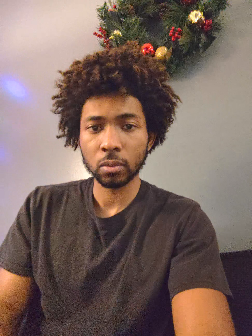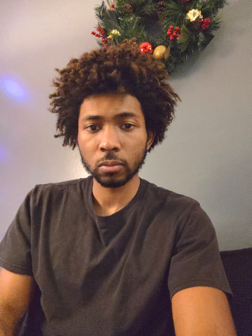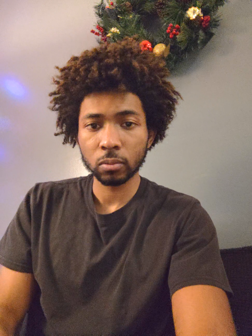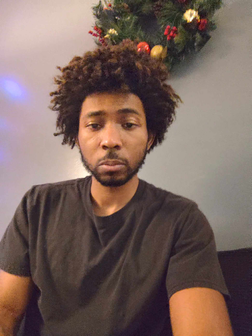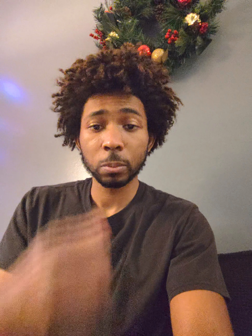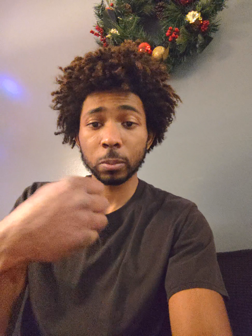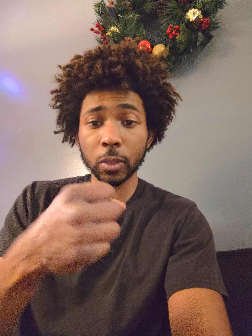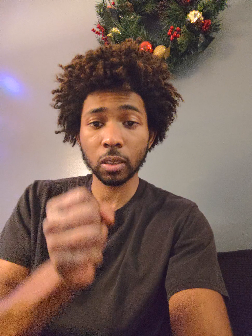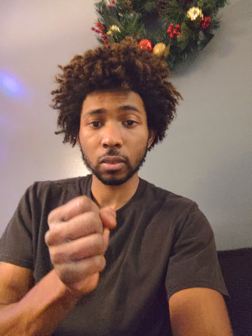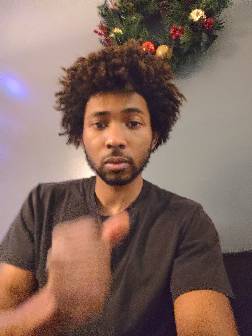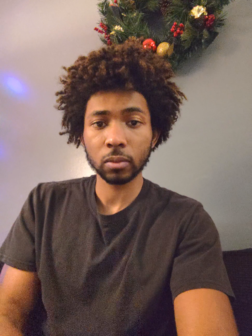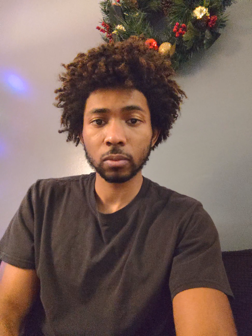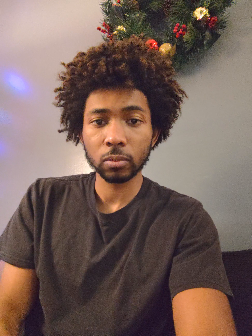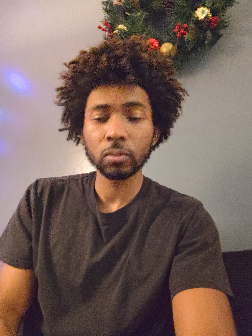make